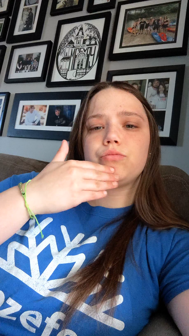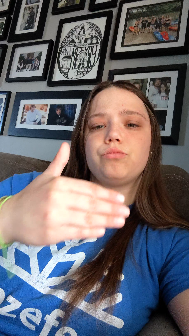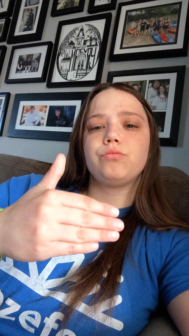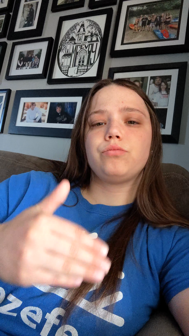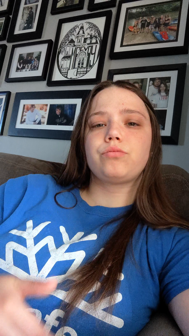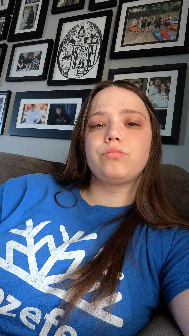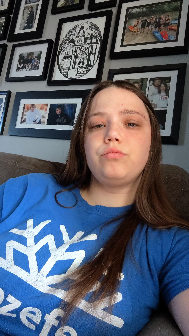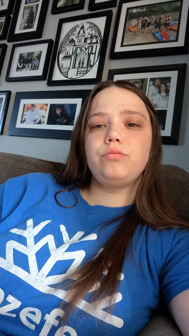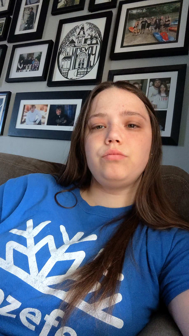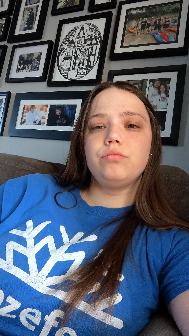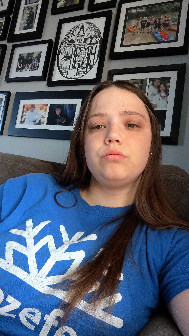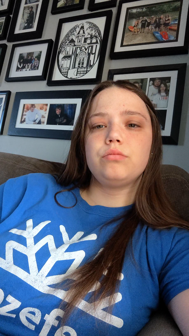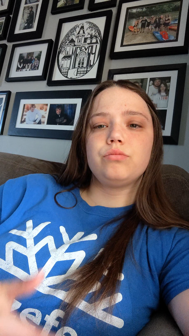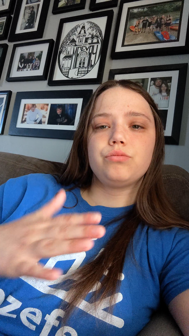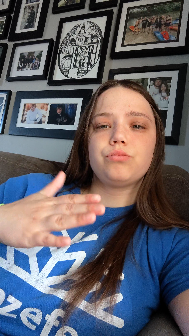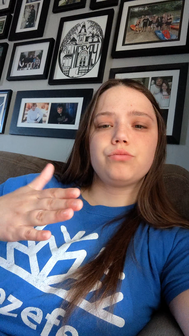cook